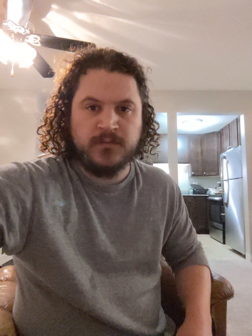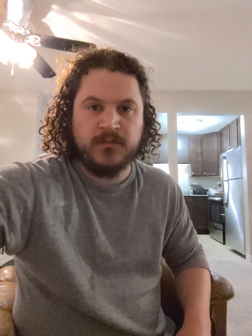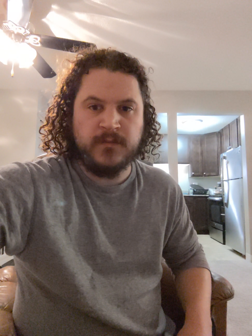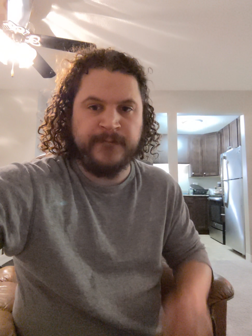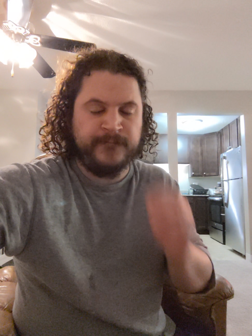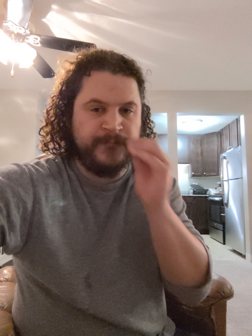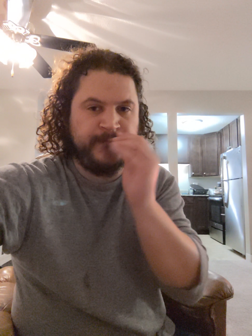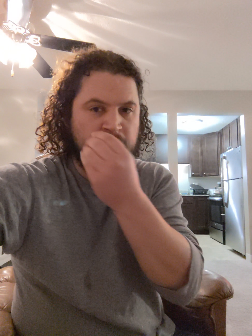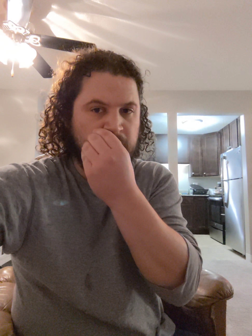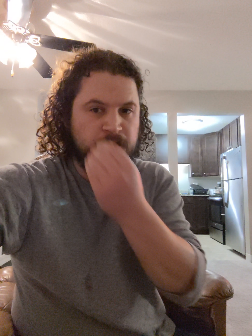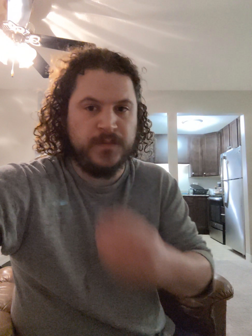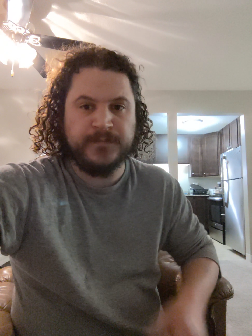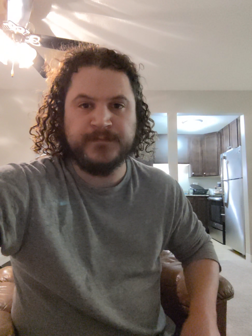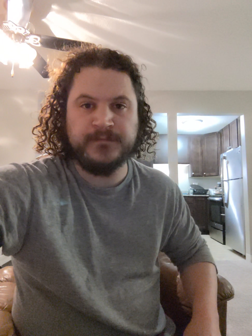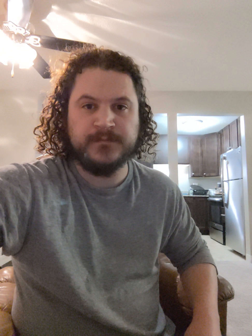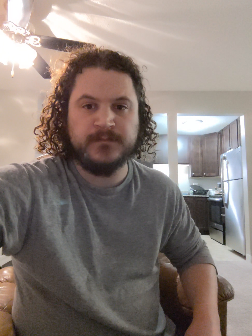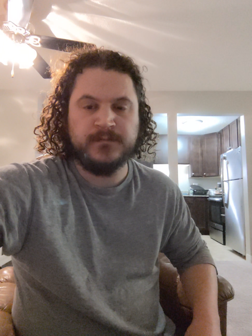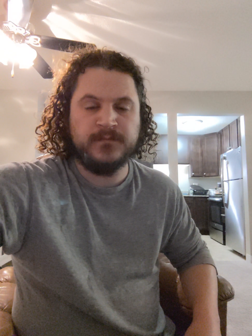flower